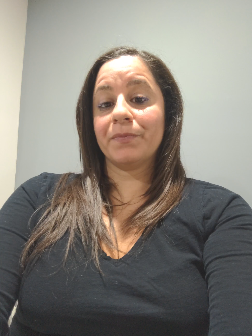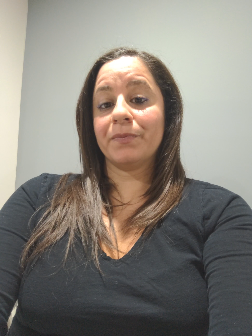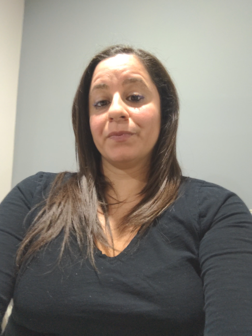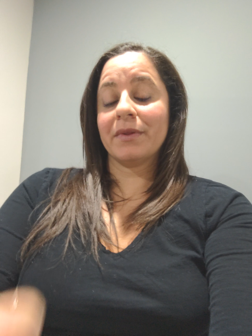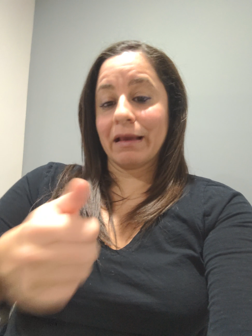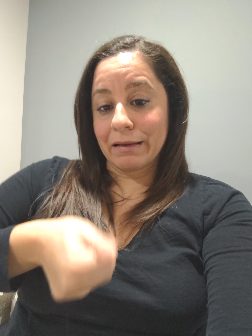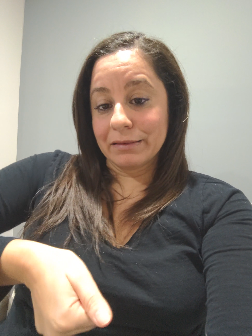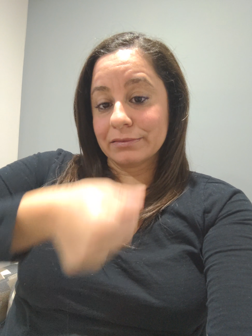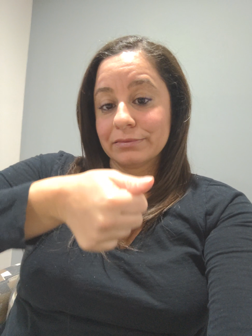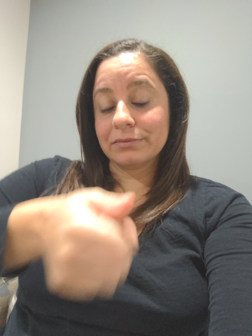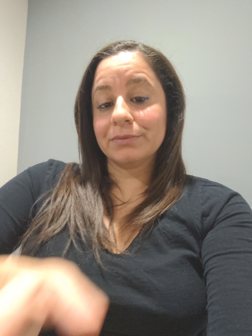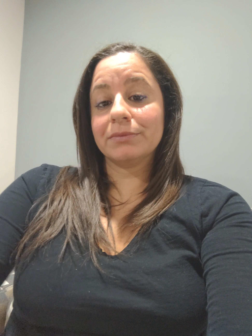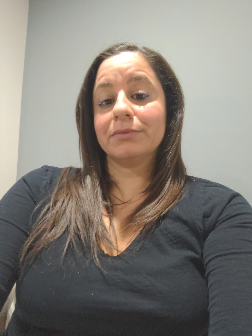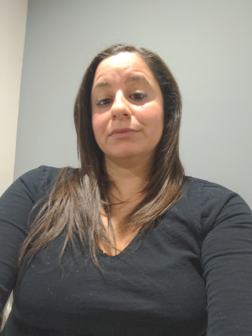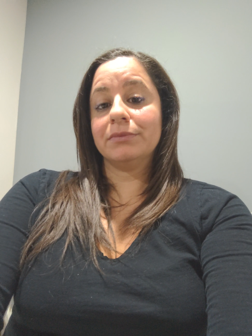hide